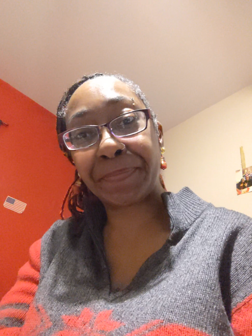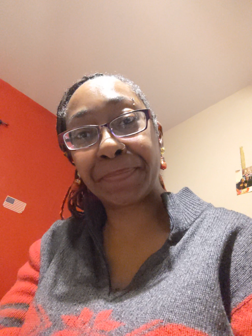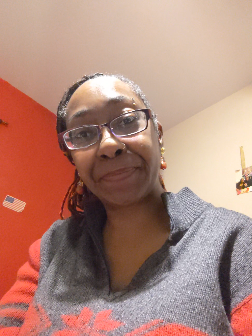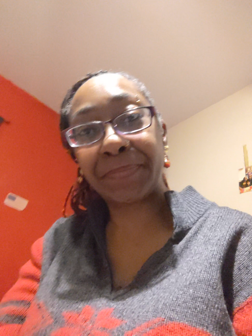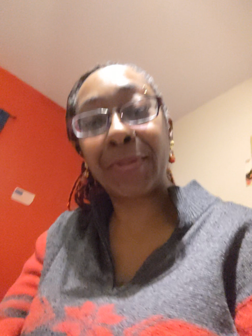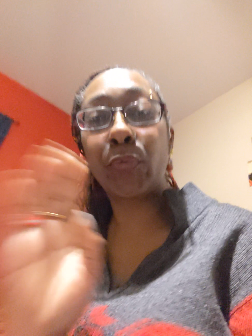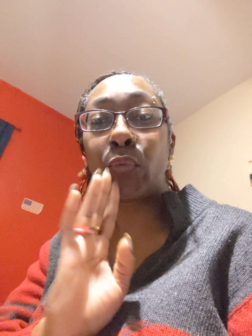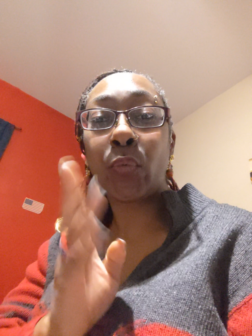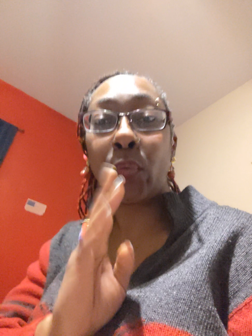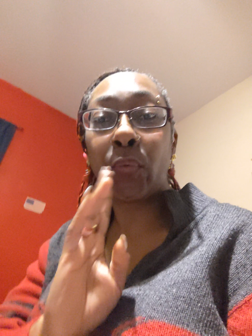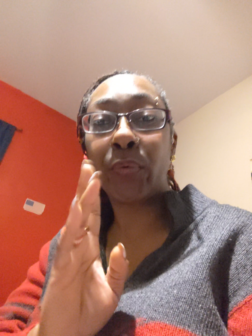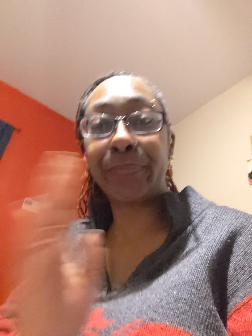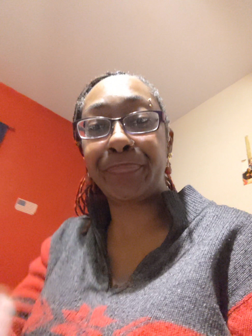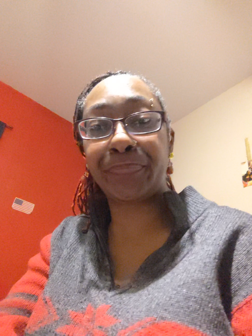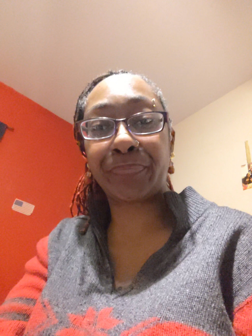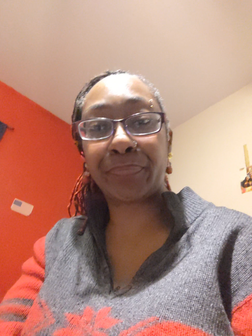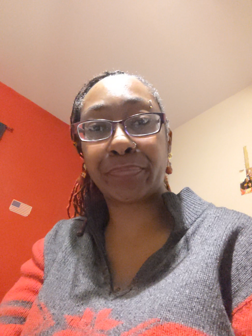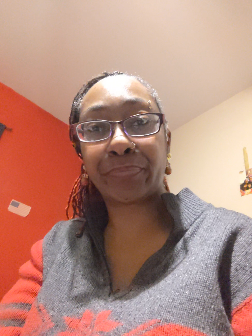talk